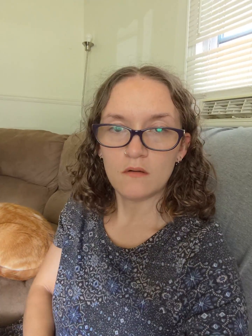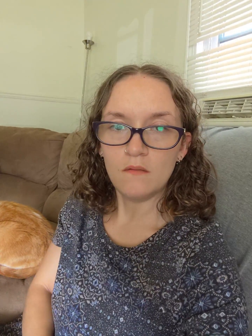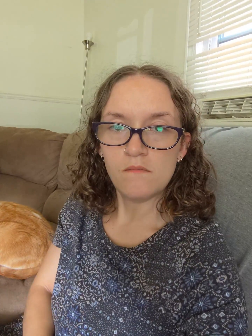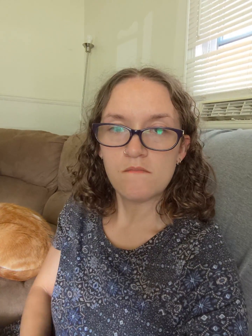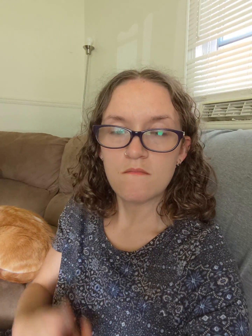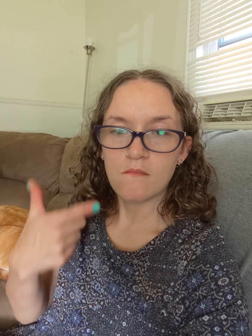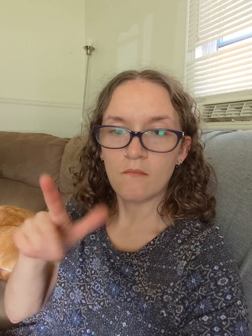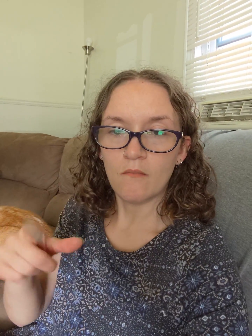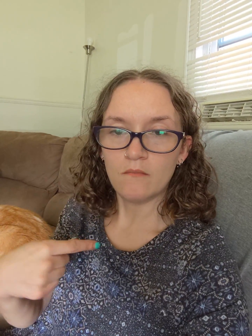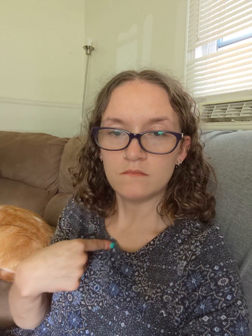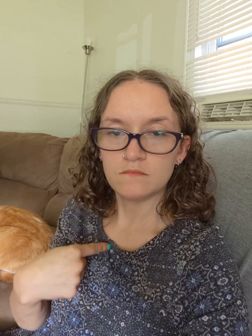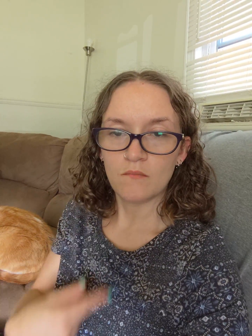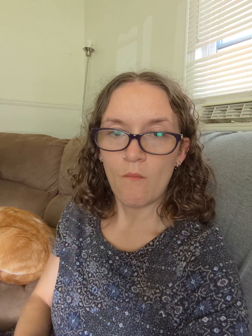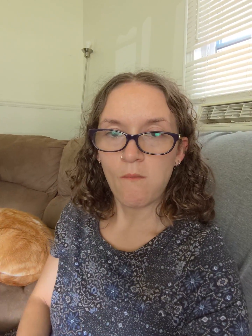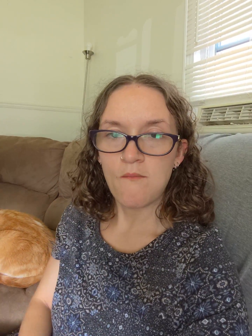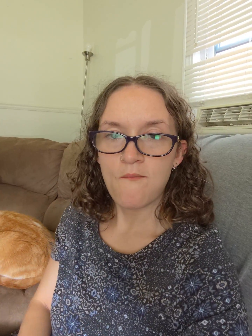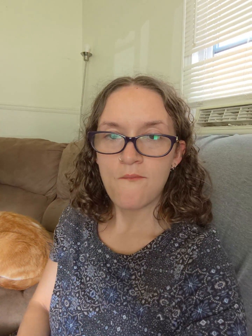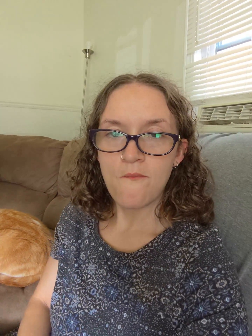let me